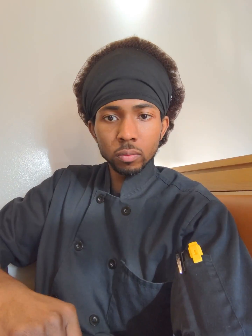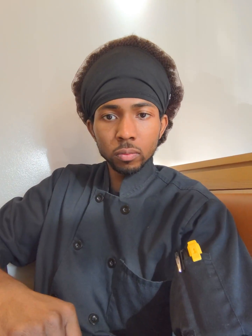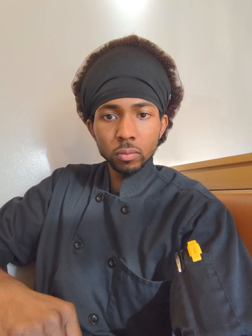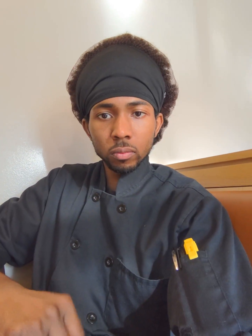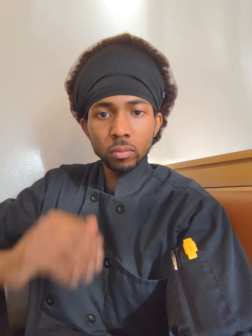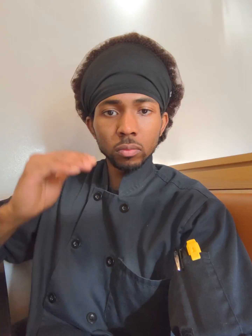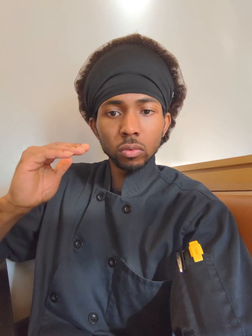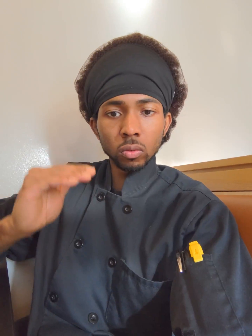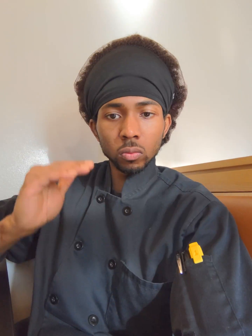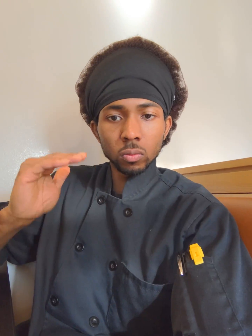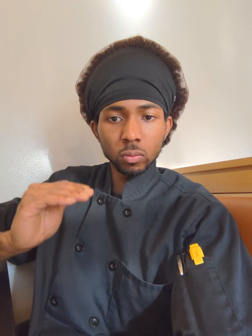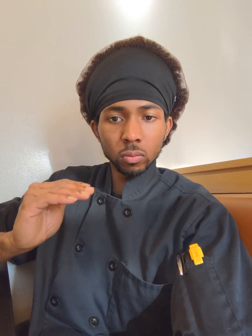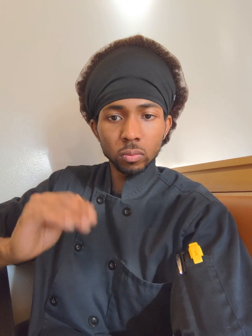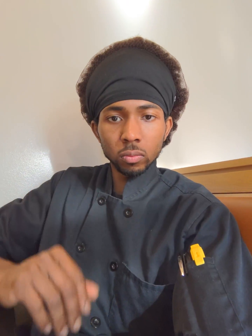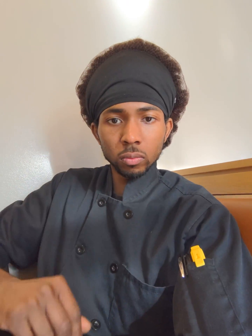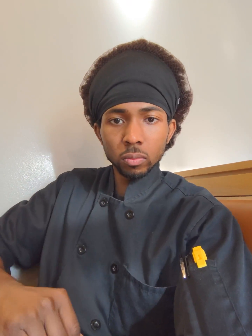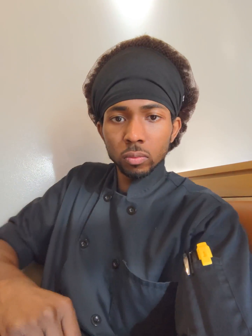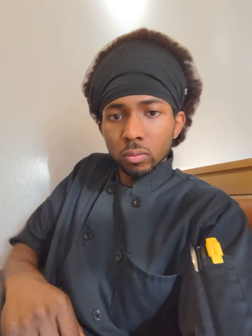short